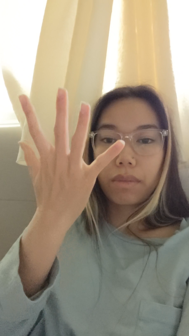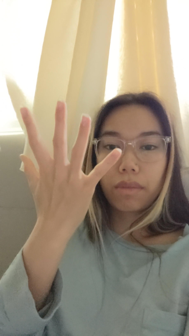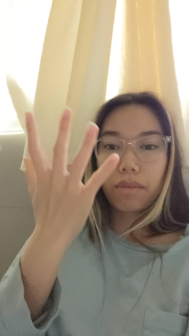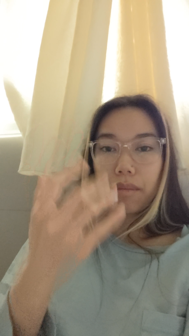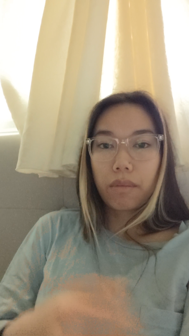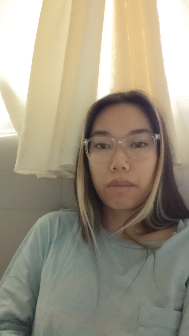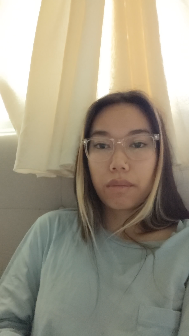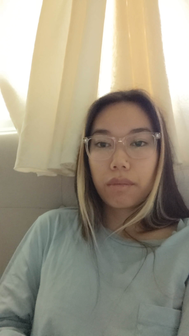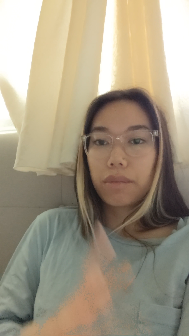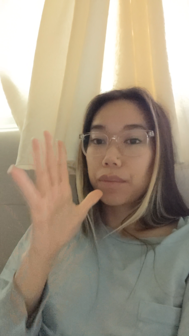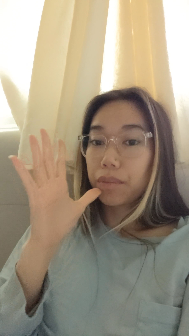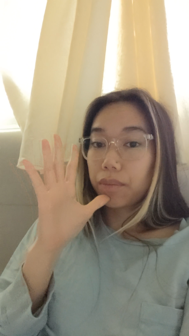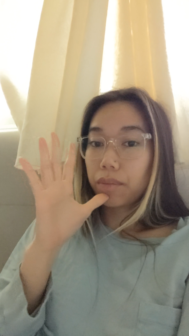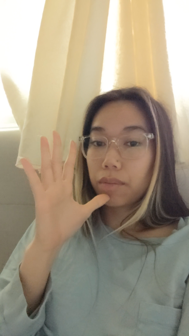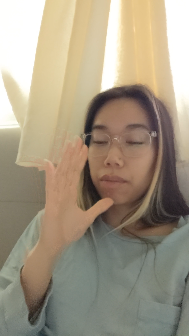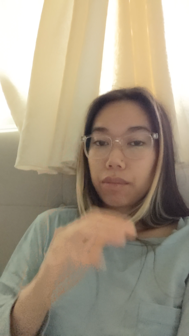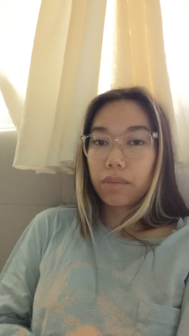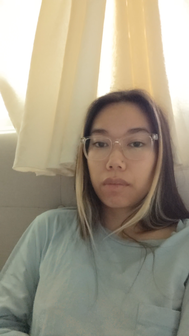mommy